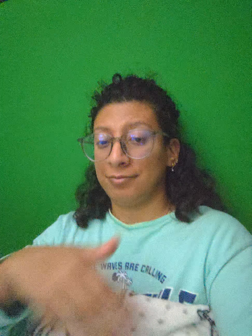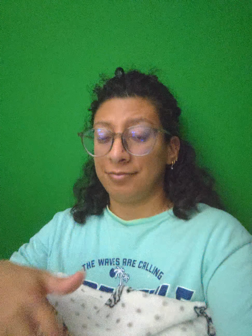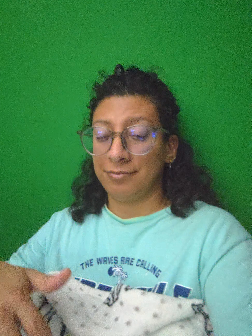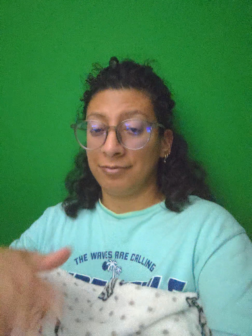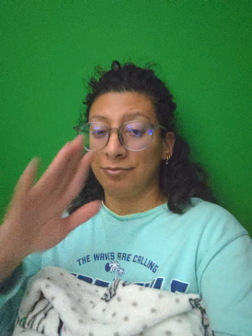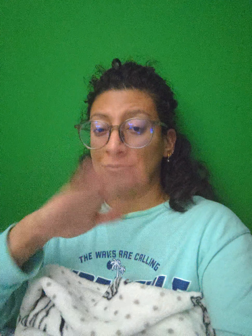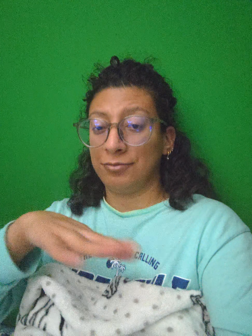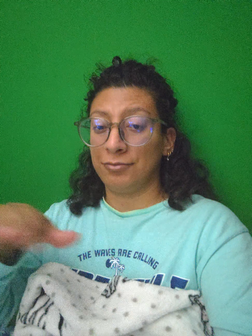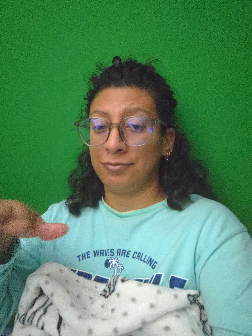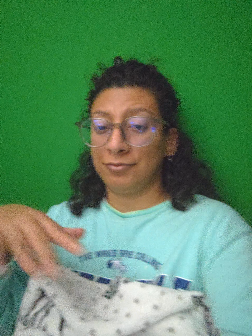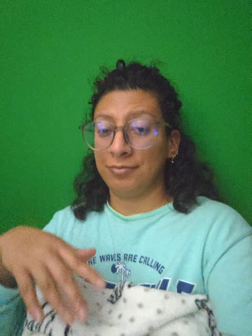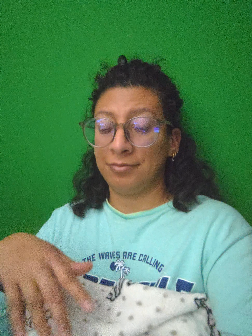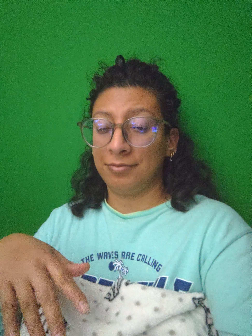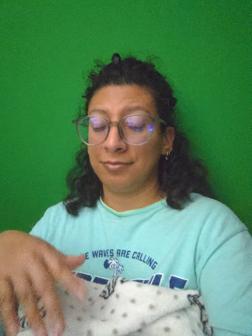child